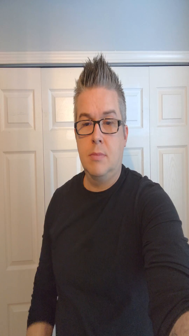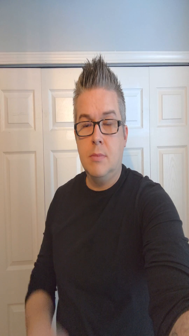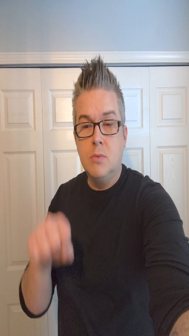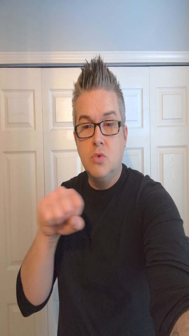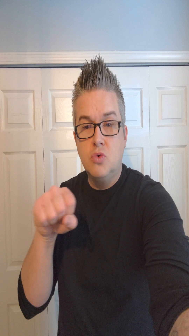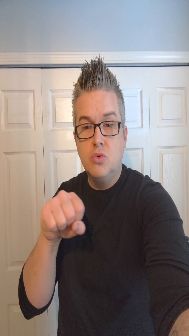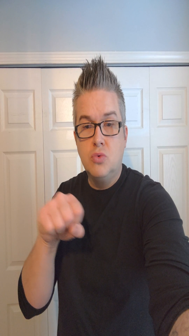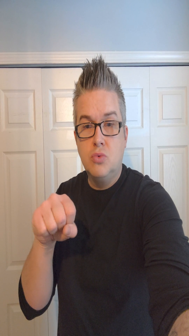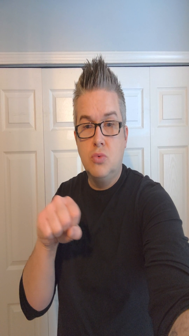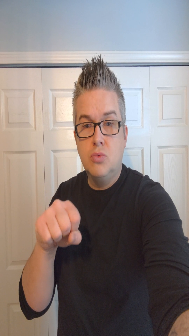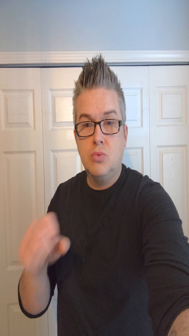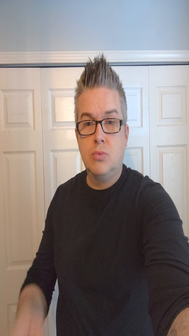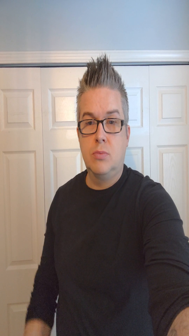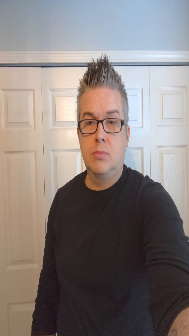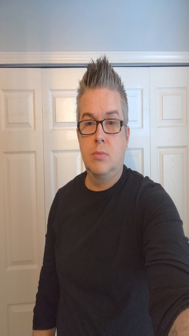shoe